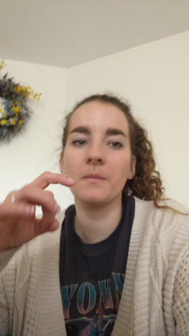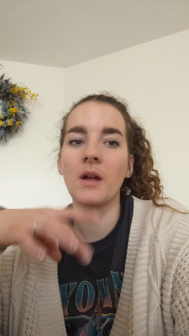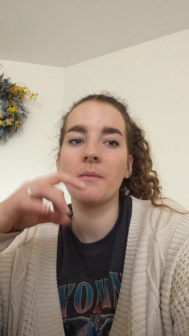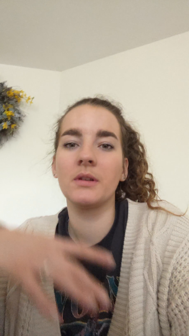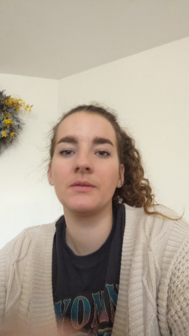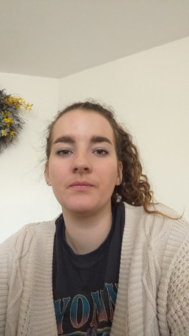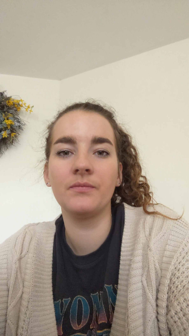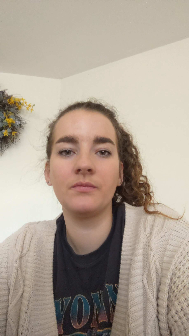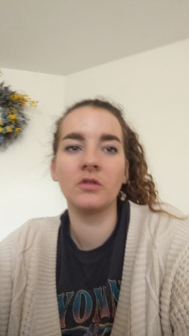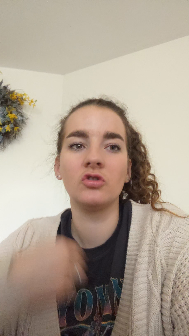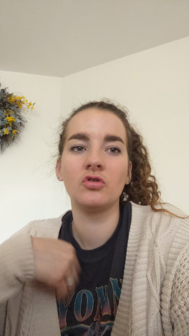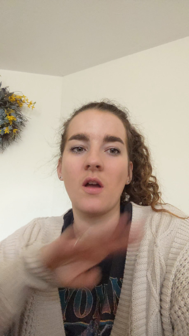scarf